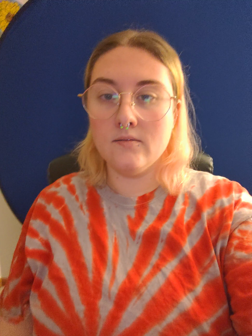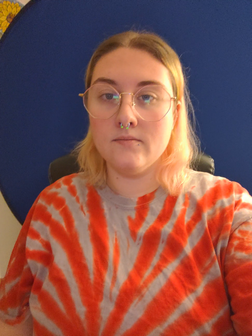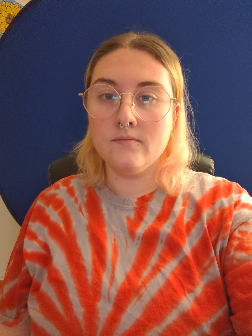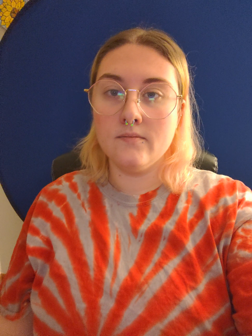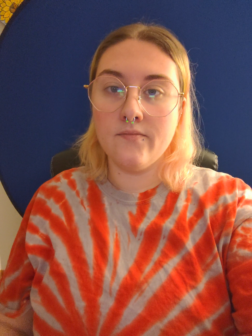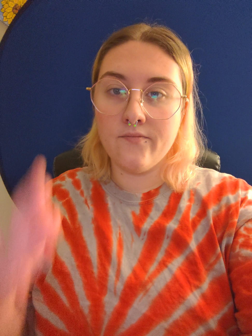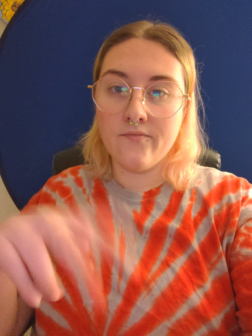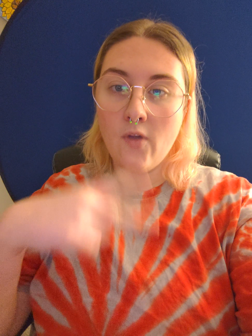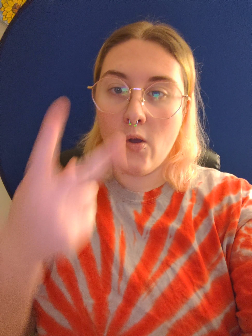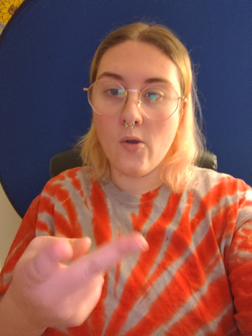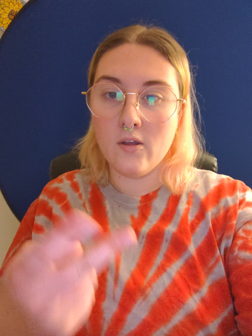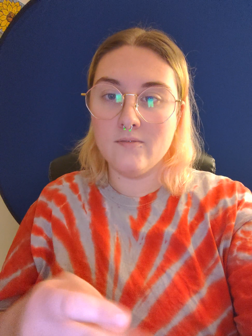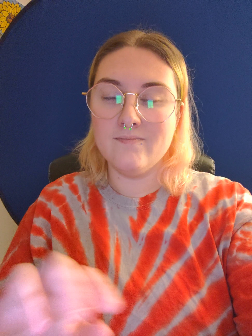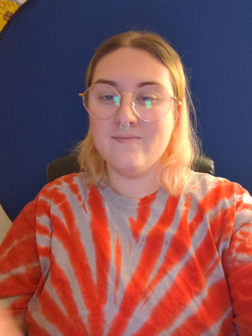fall